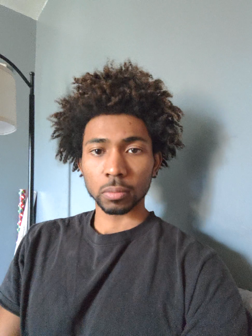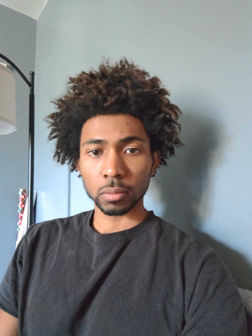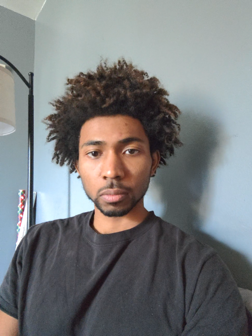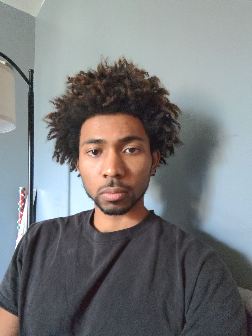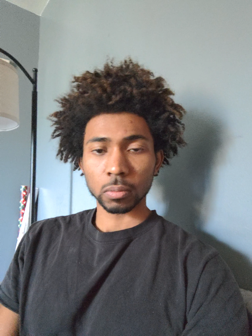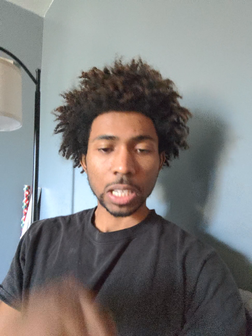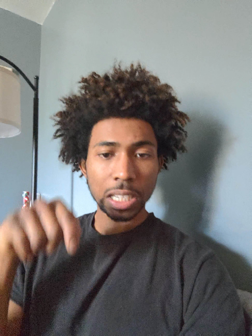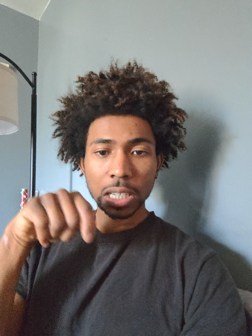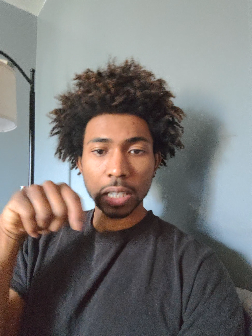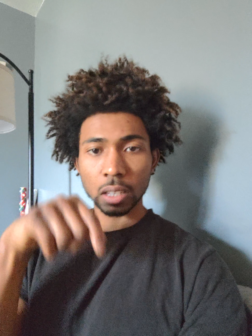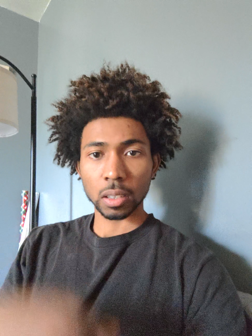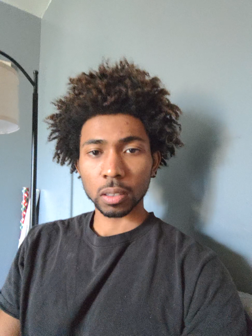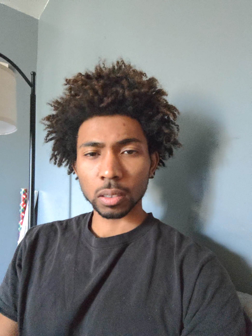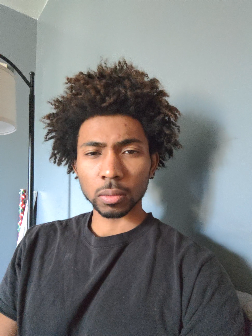toothbrush